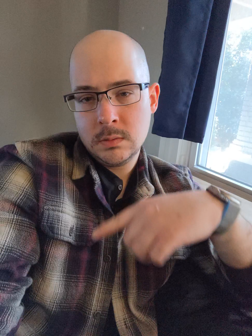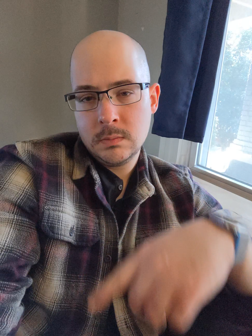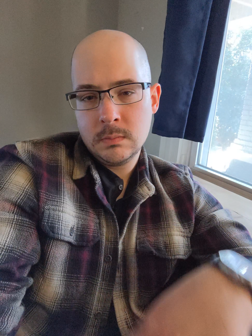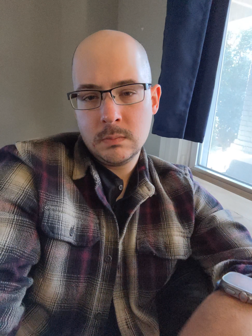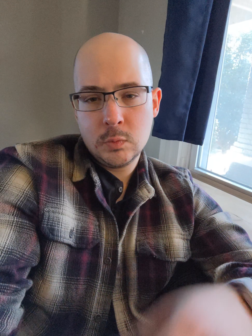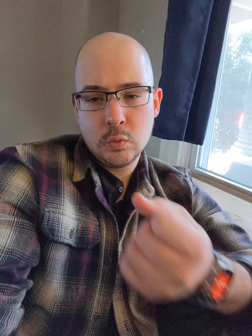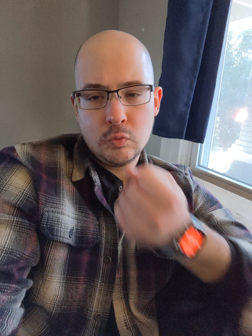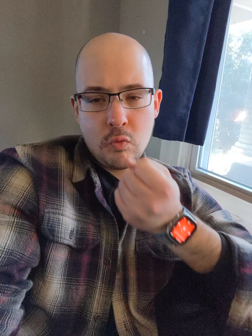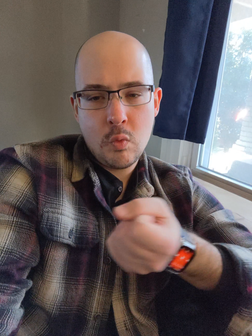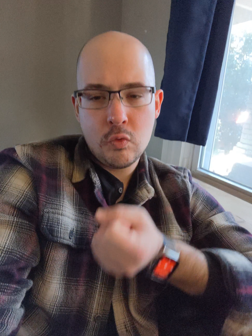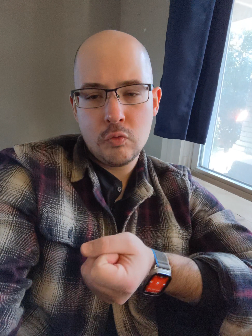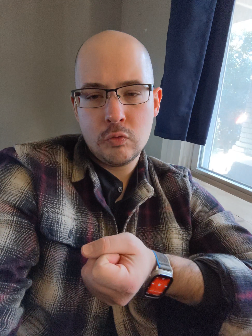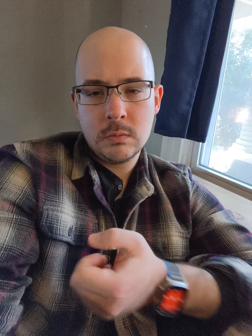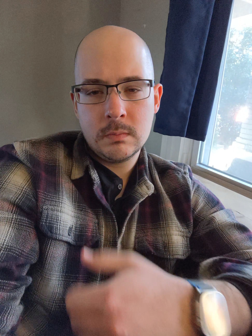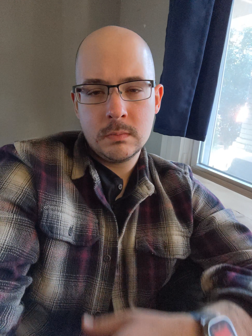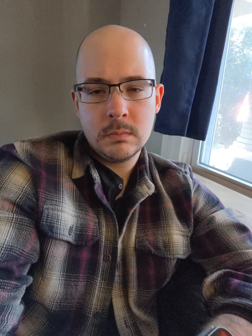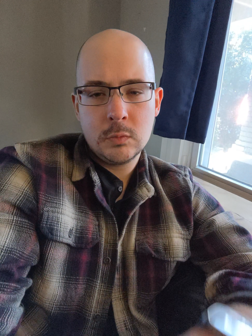drawer